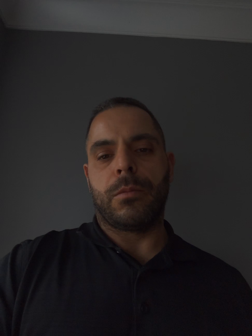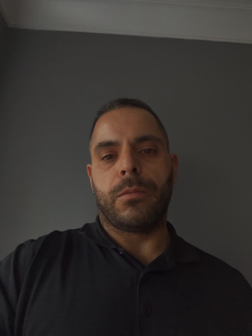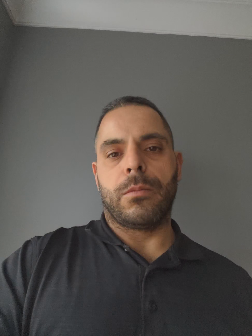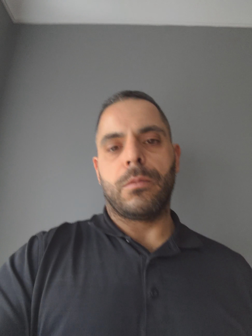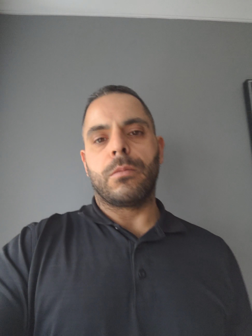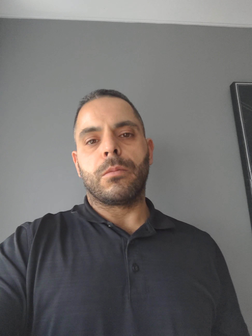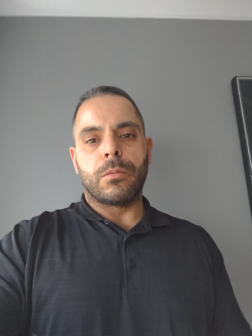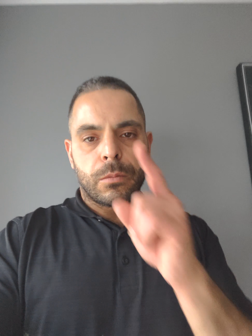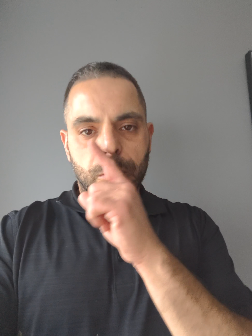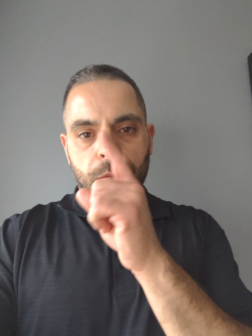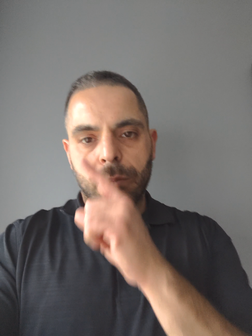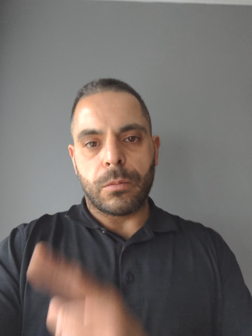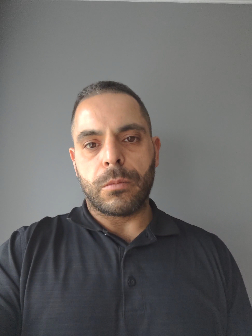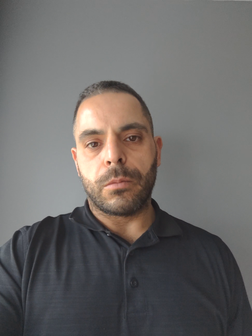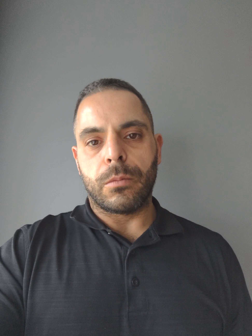mouse